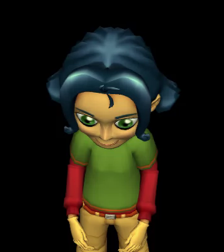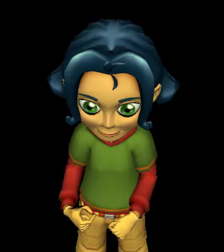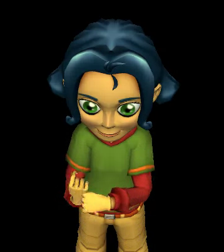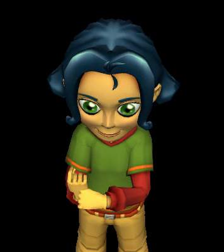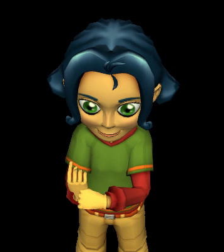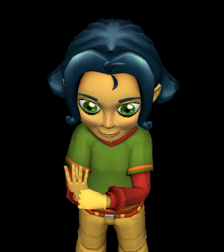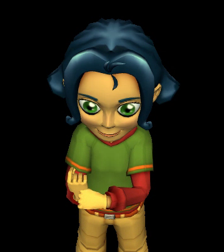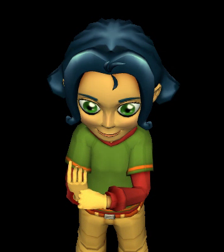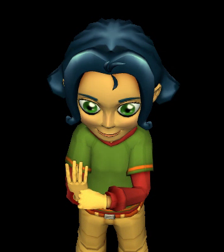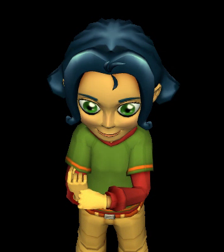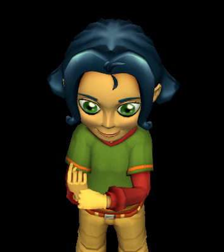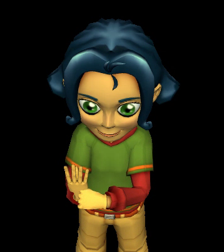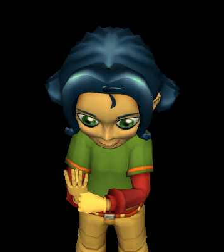إشارة